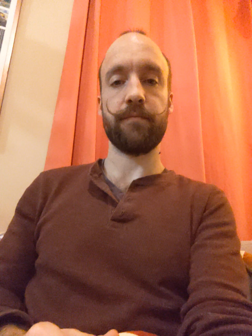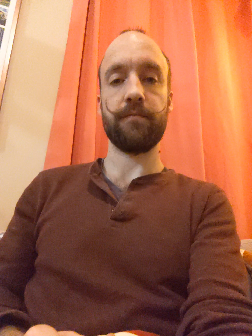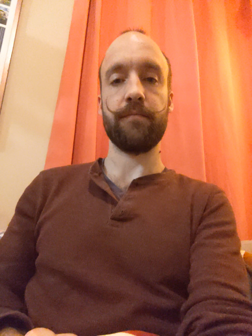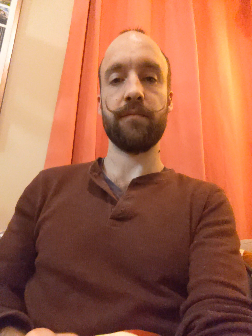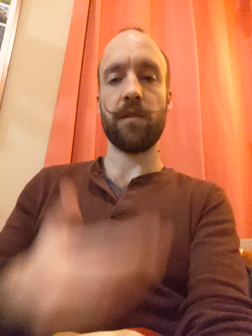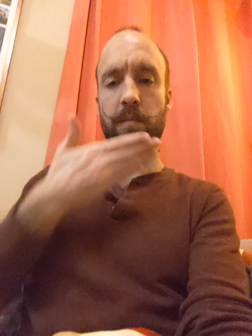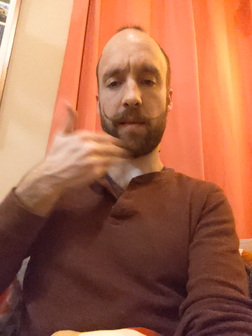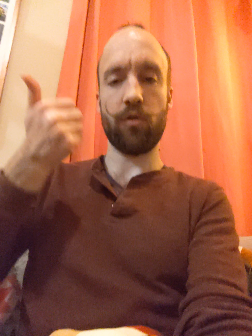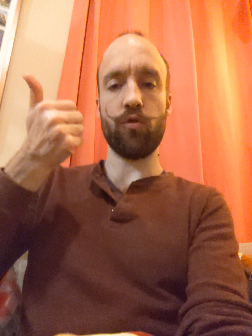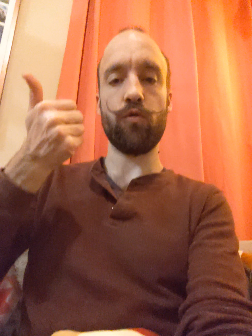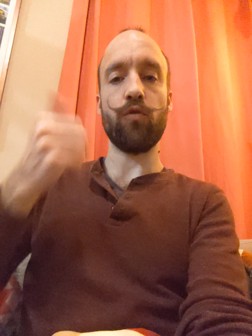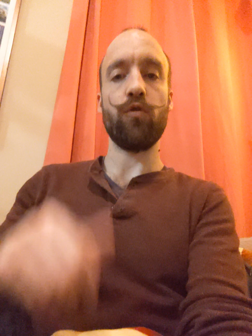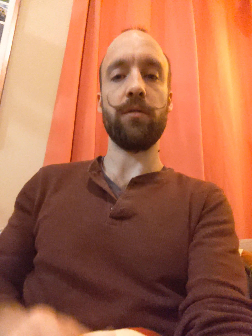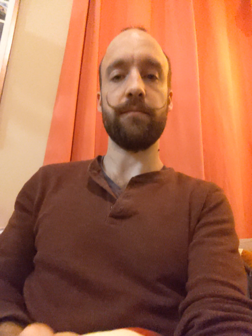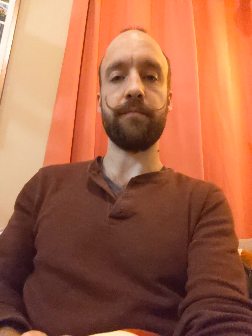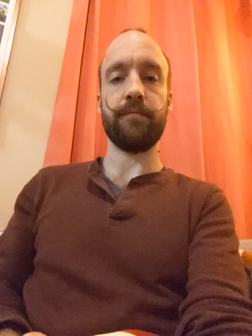better